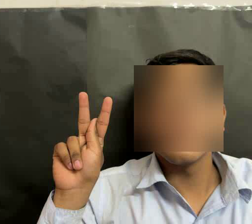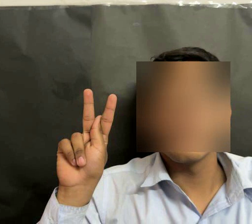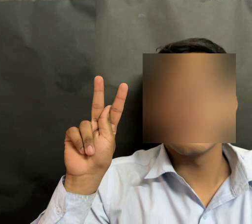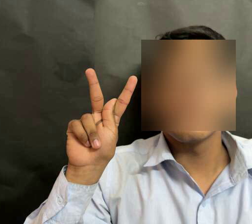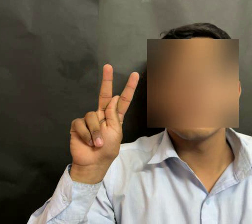K